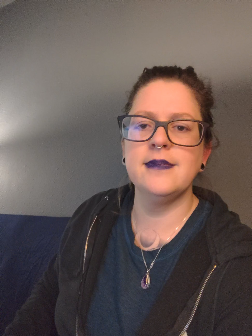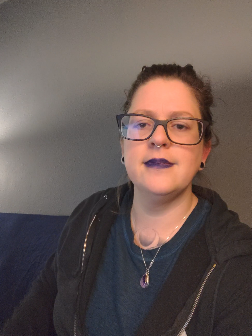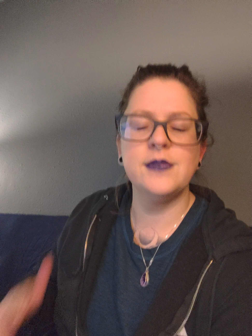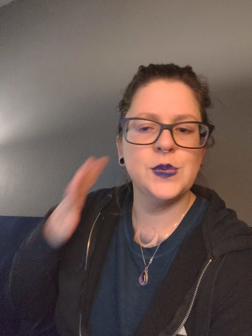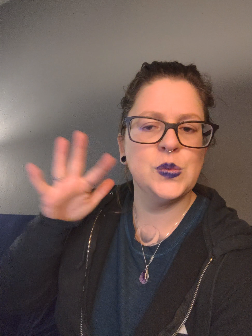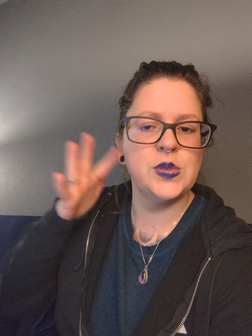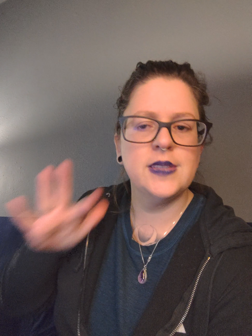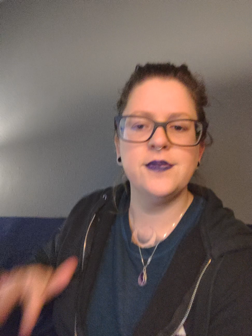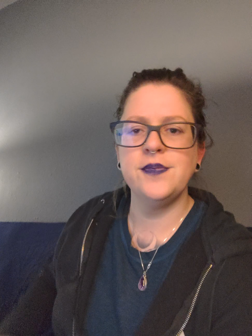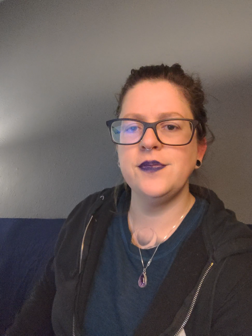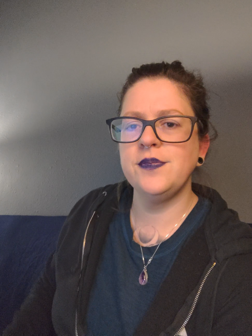noisy